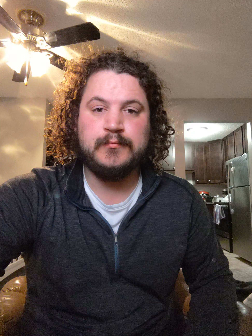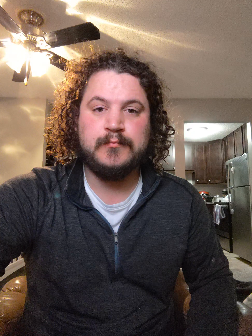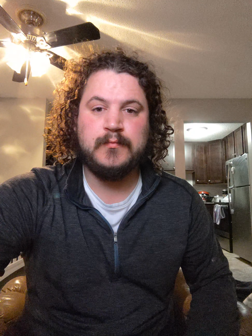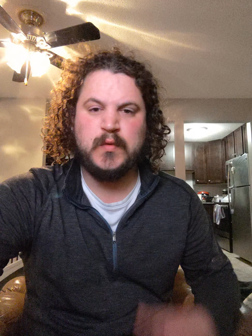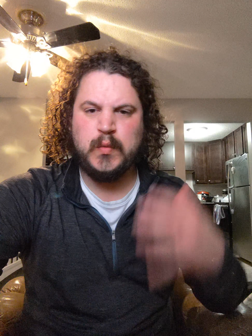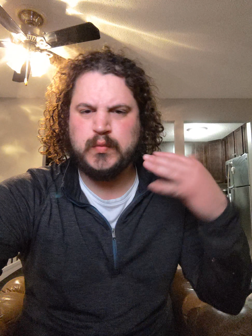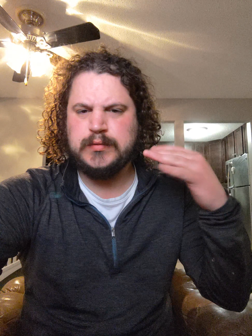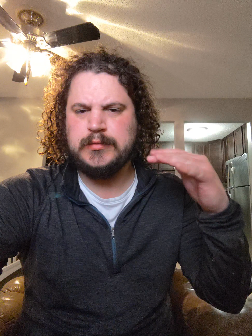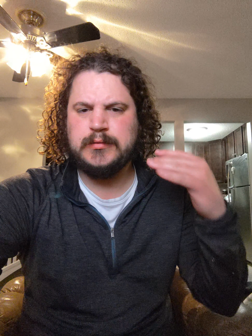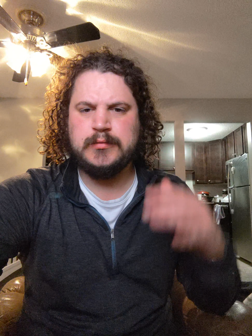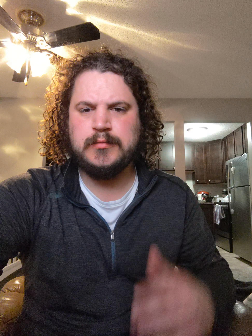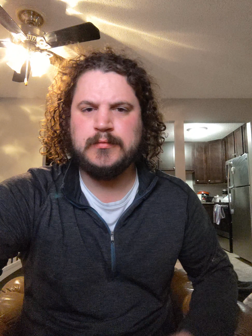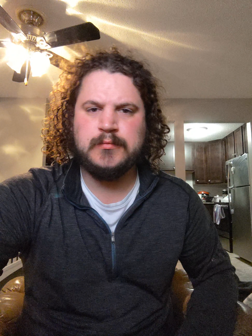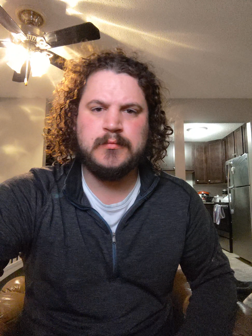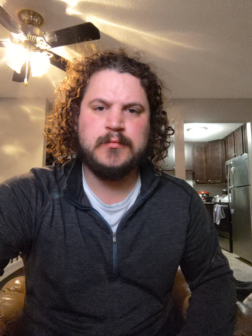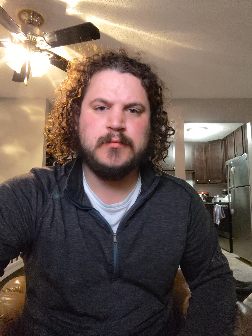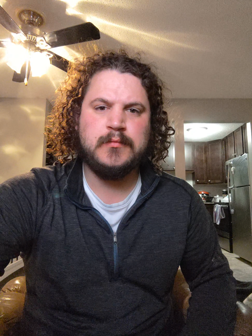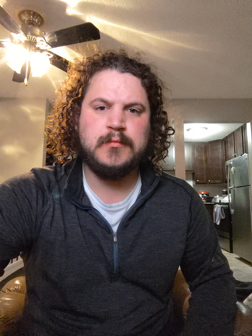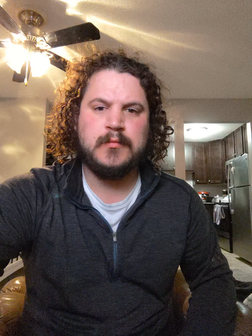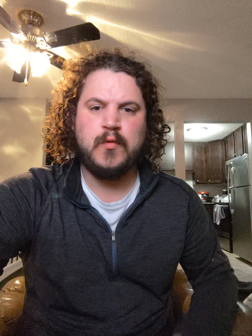noisy